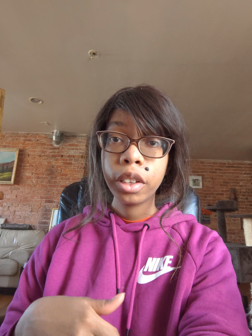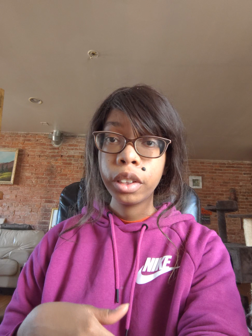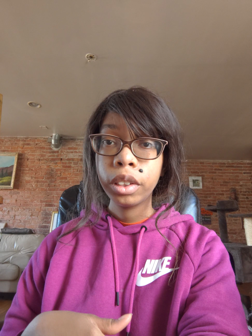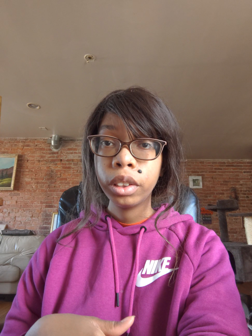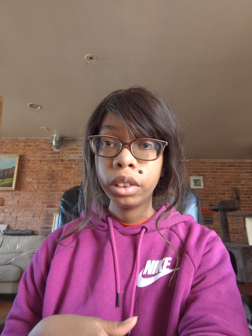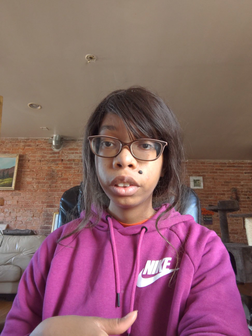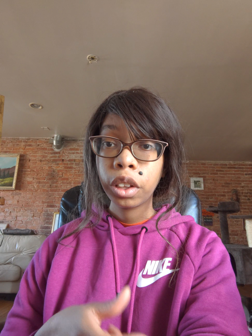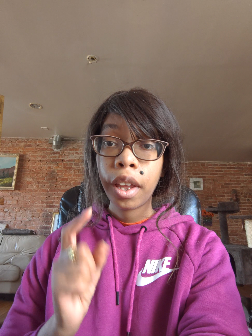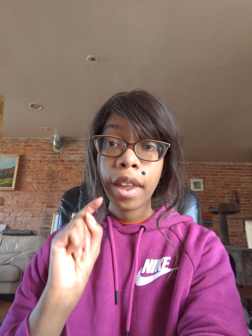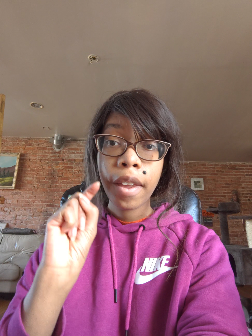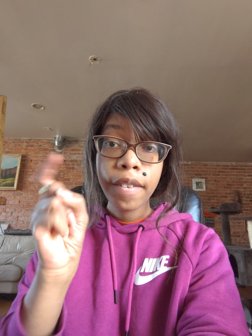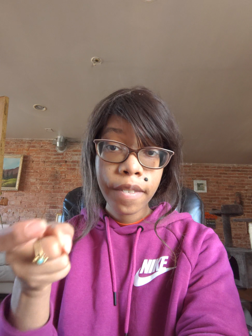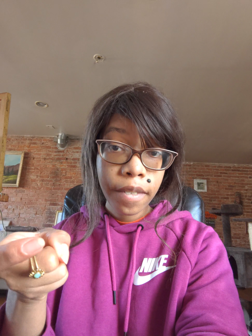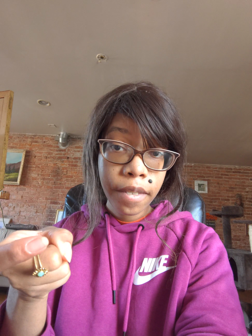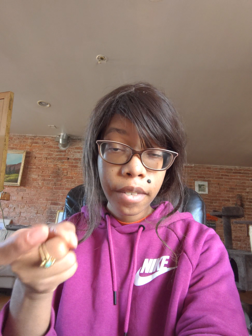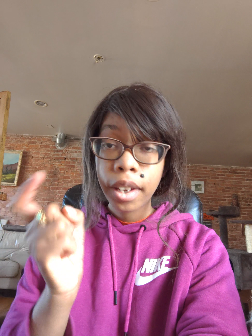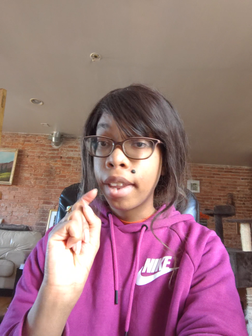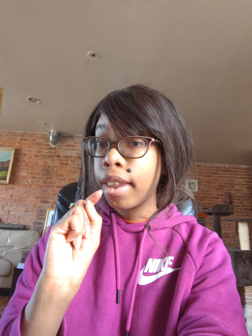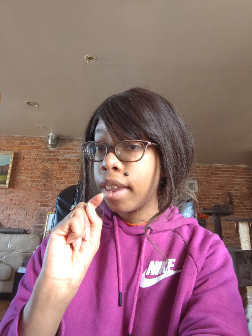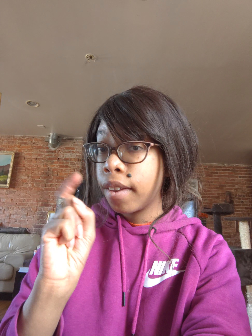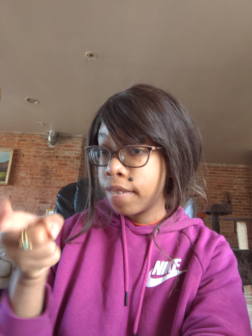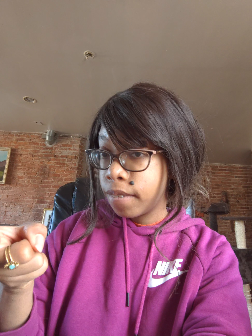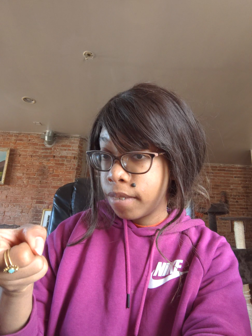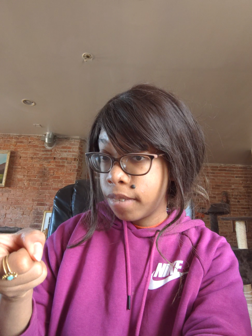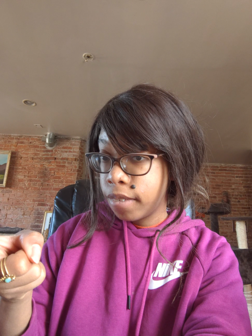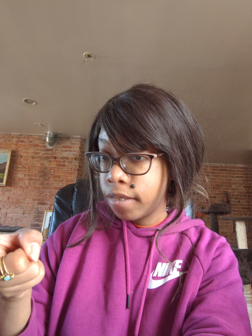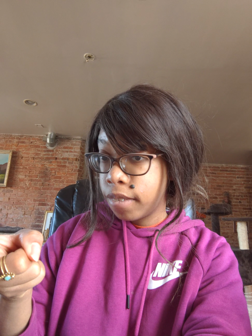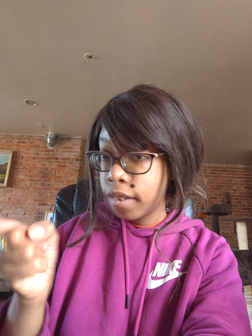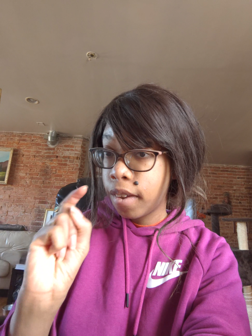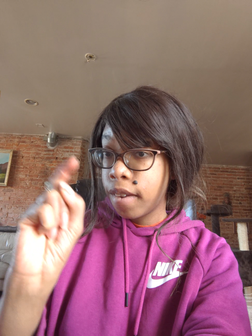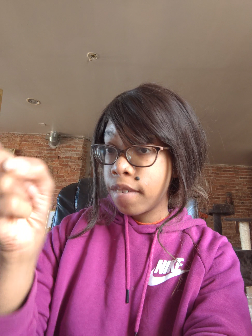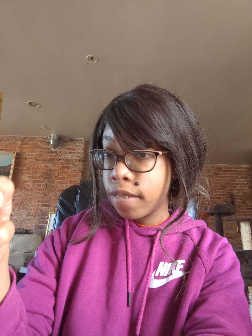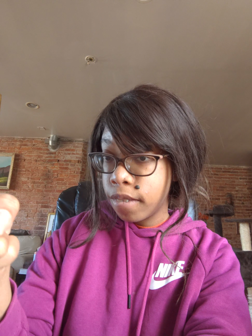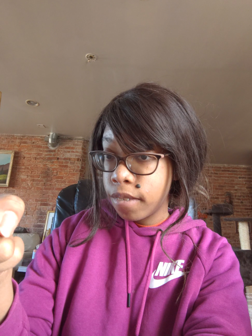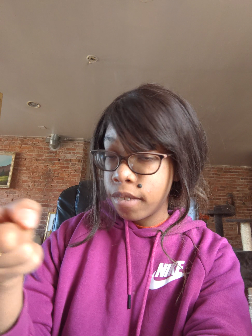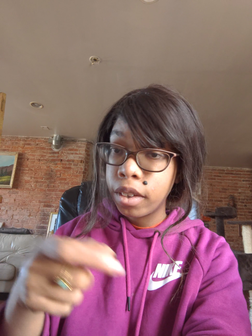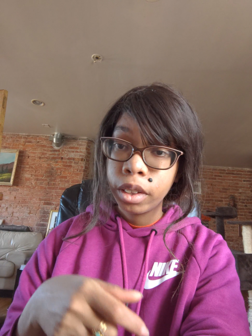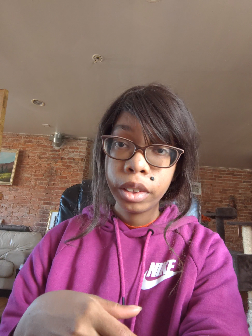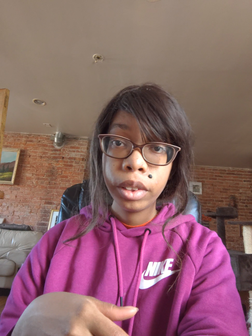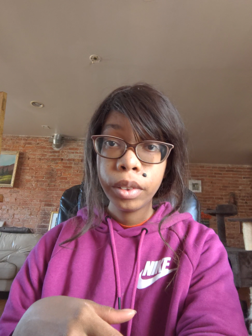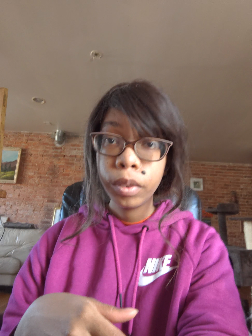gift